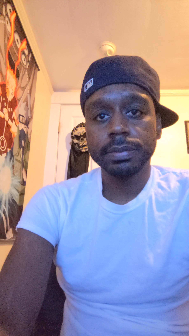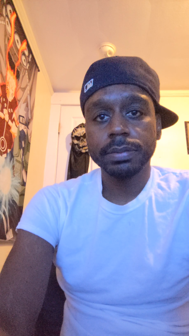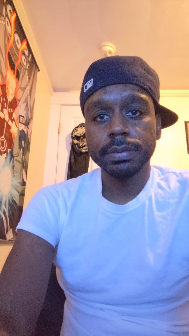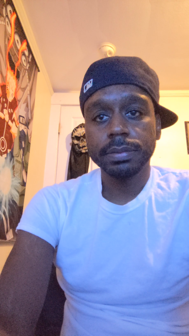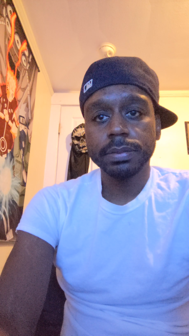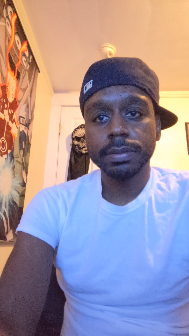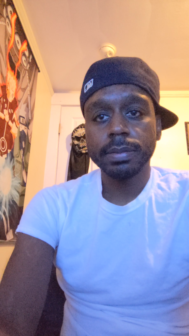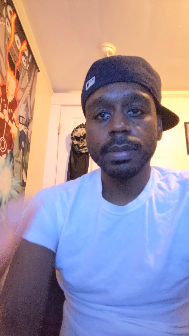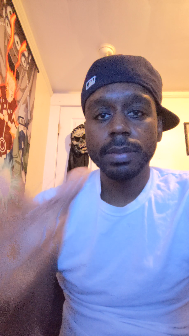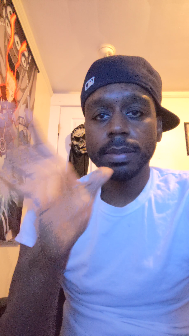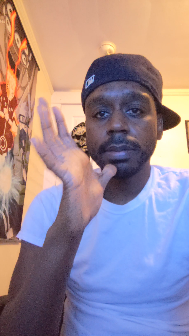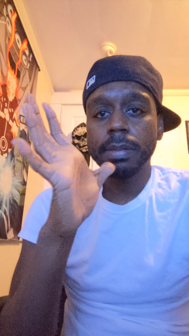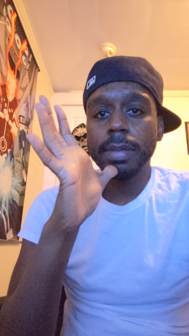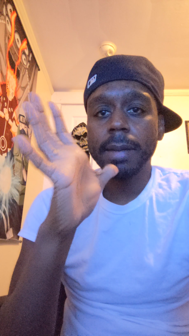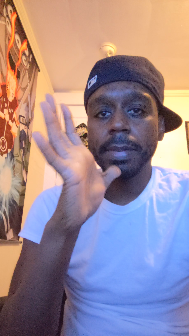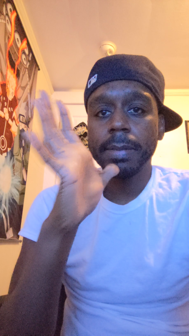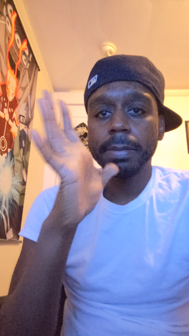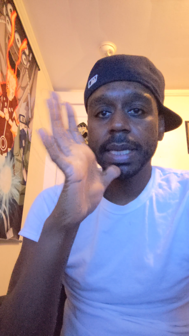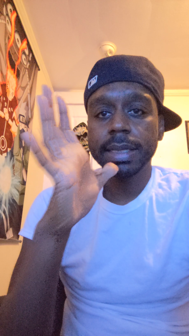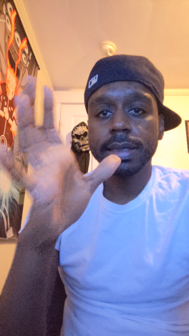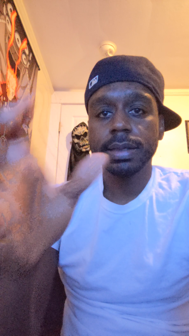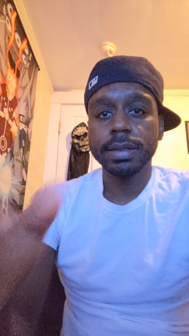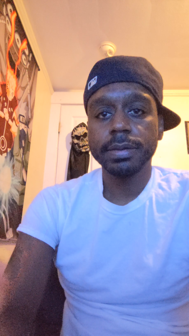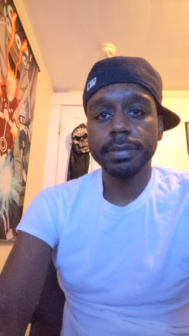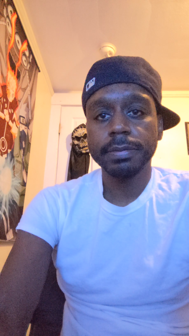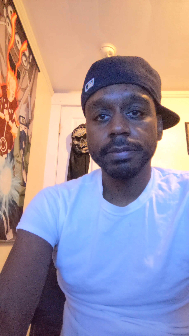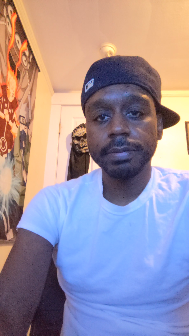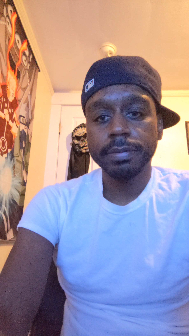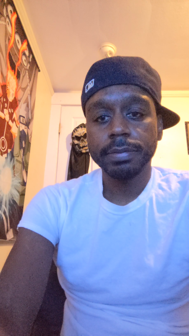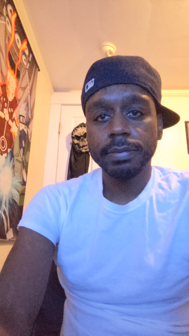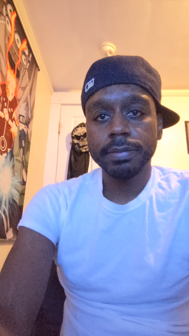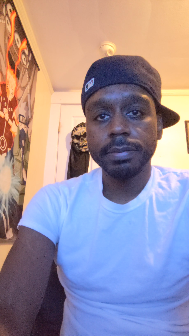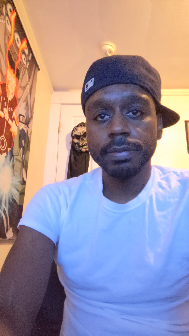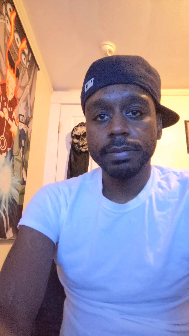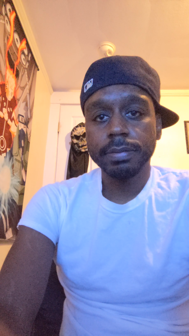mommy